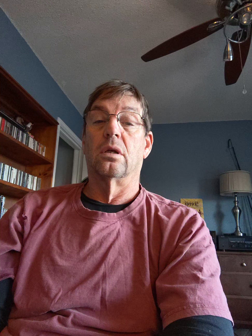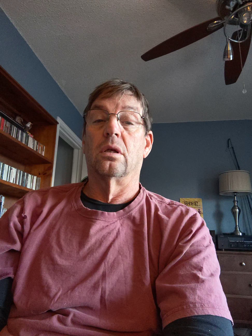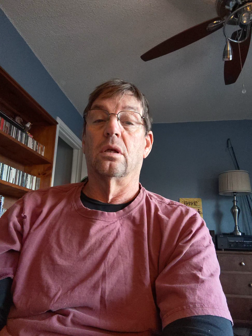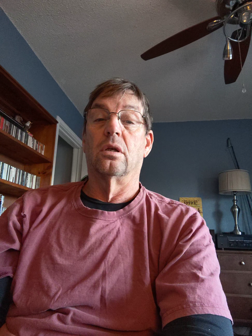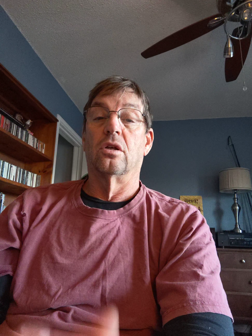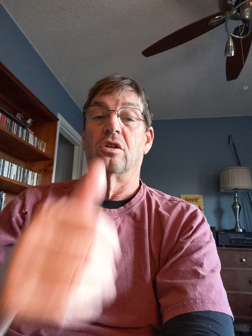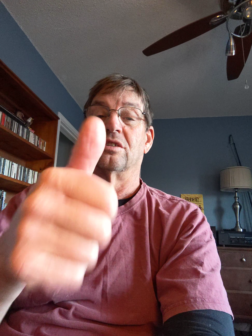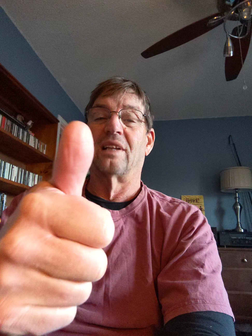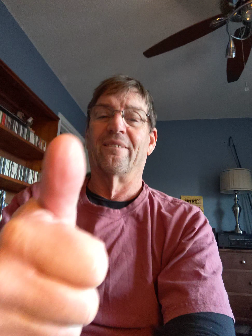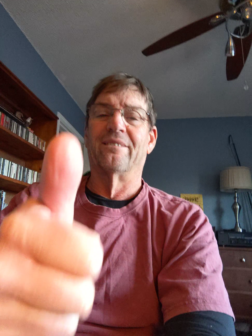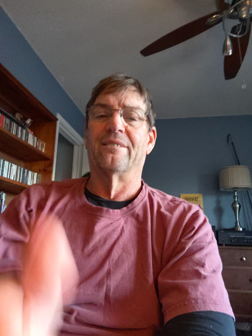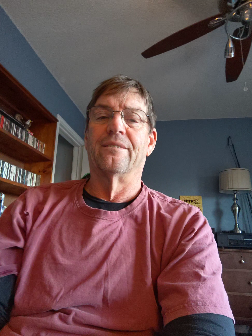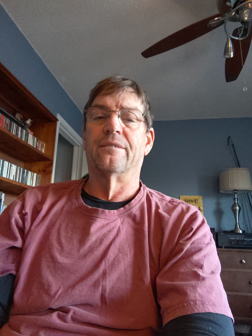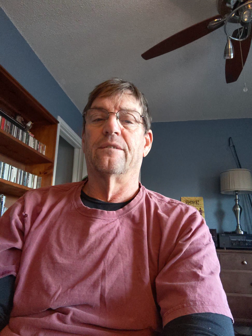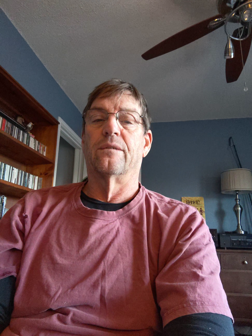yourself